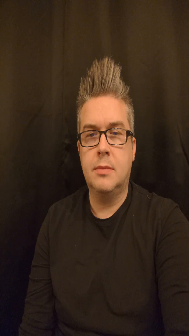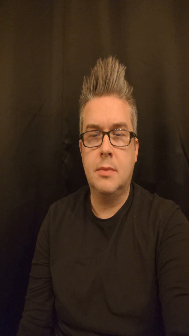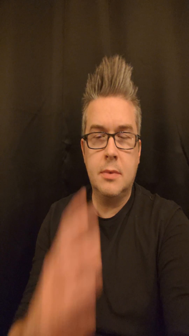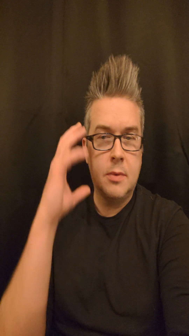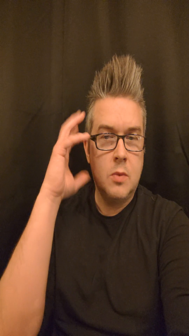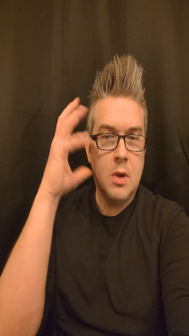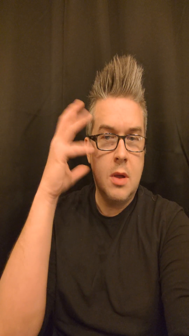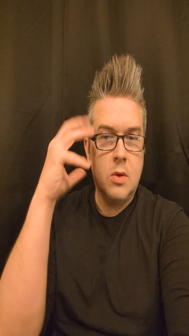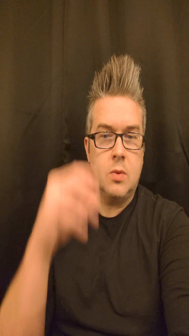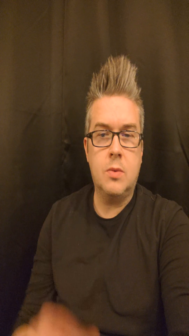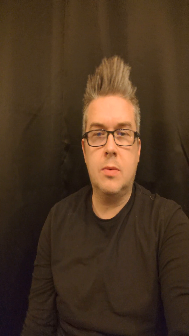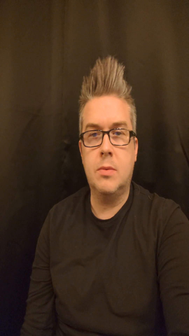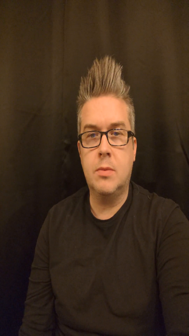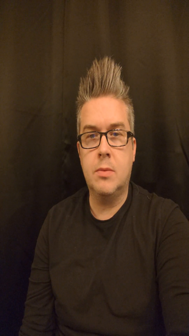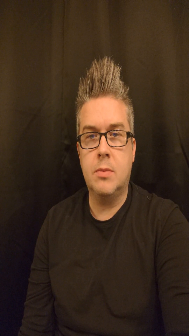radio